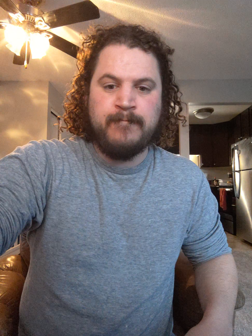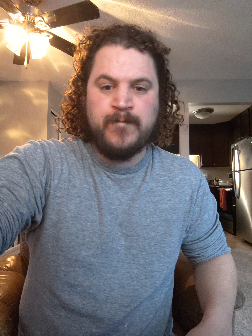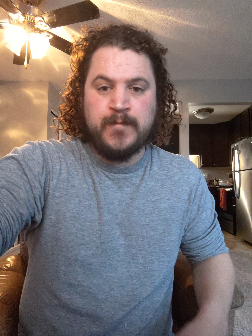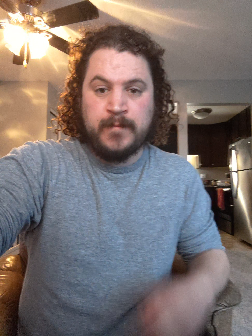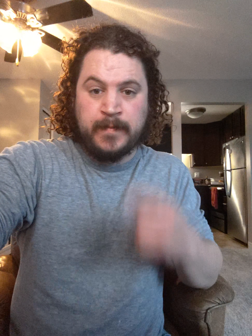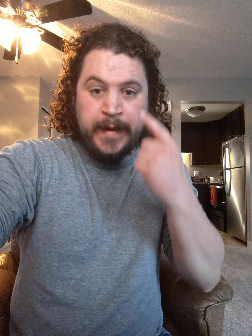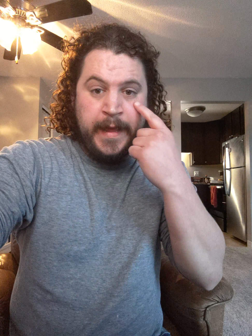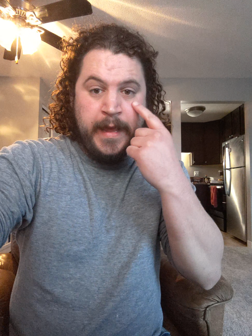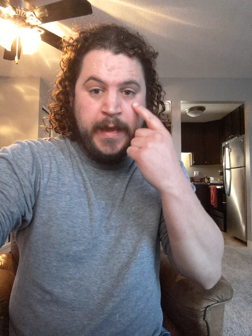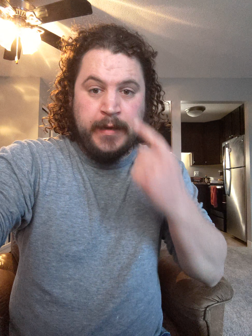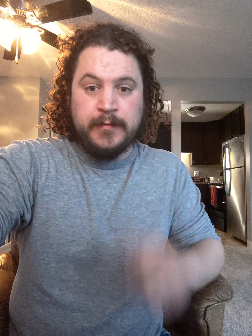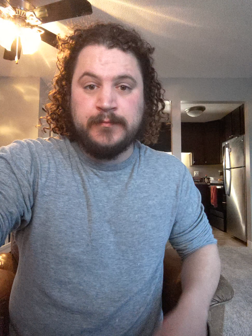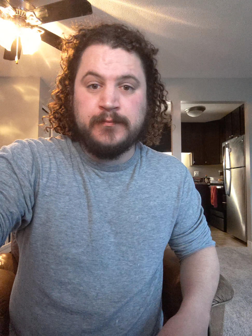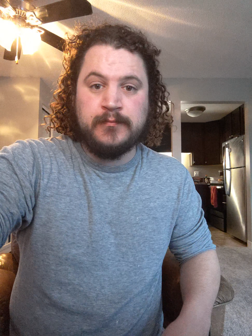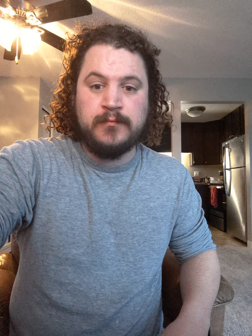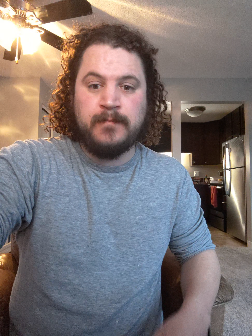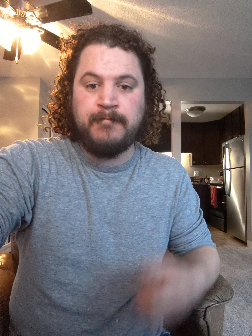eye